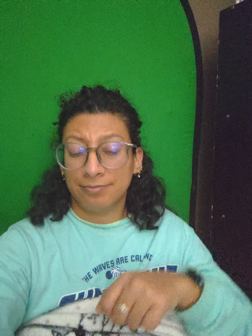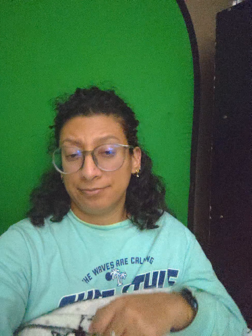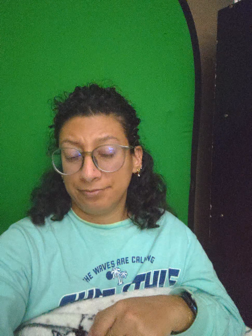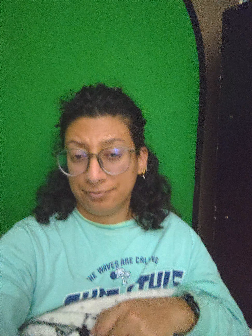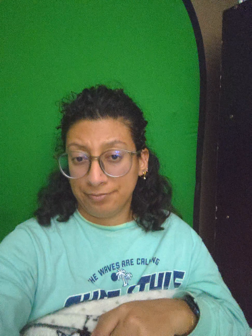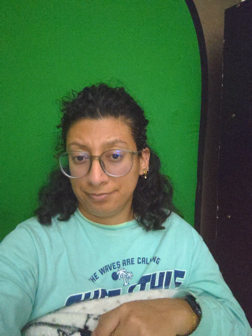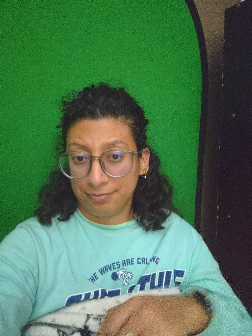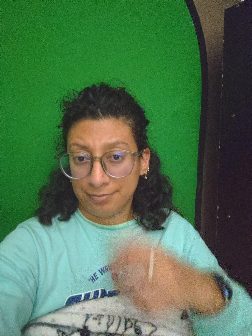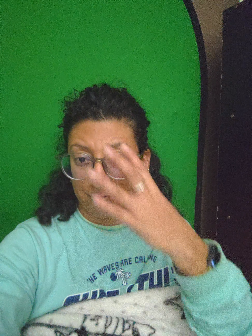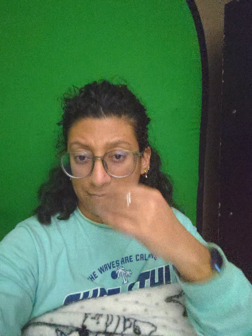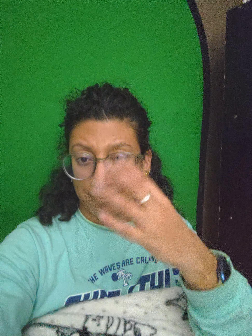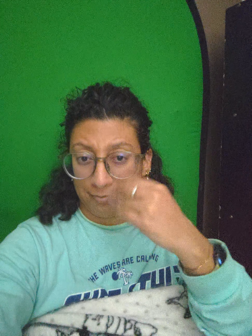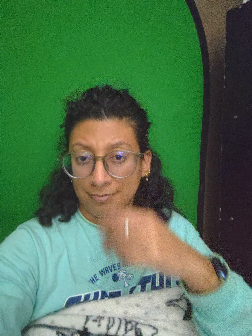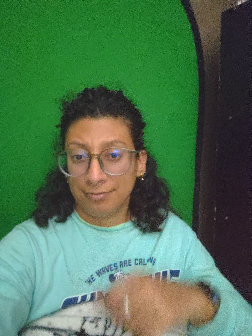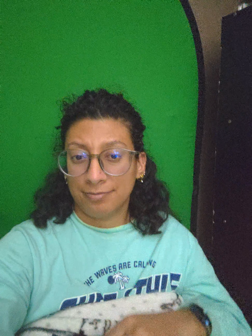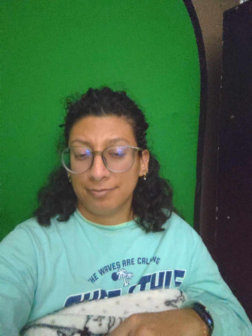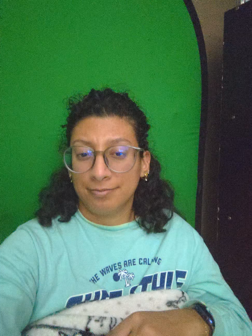sleepy